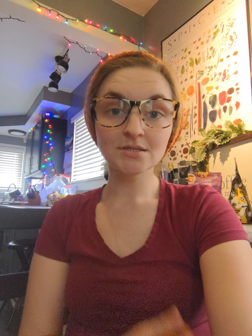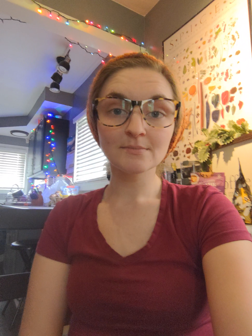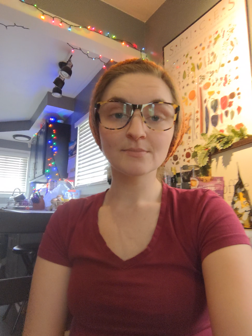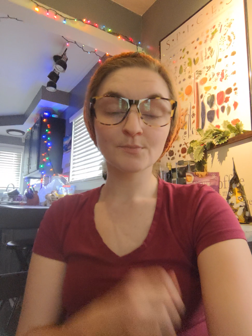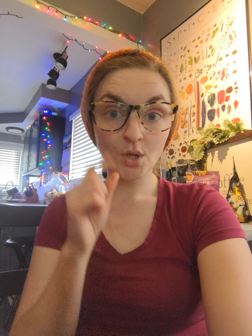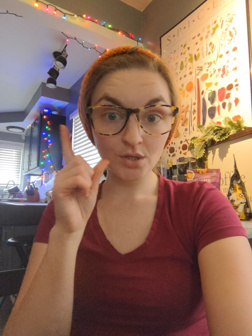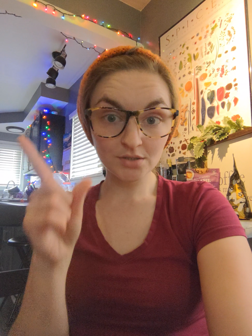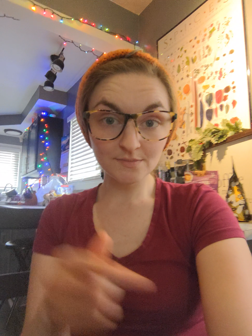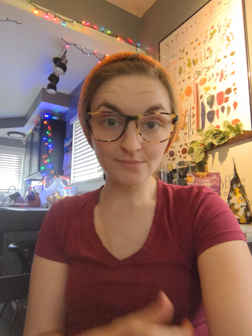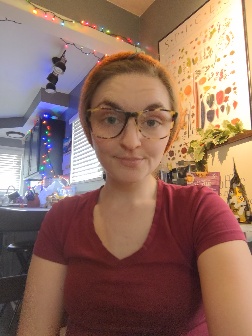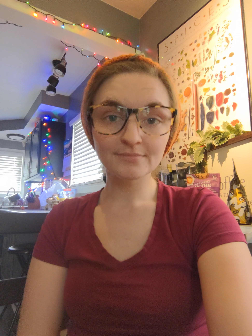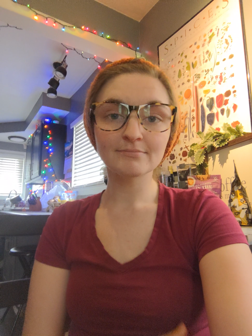awake